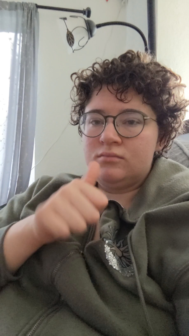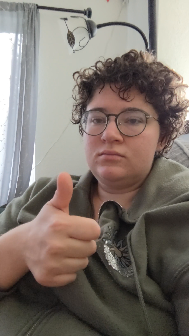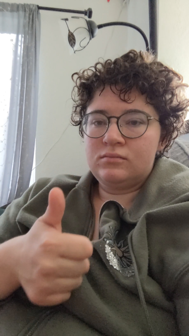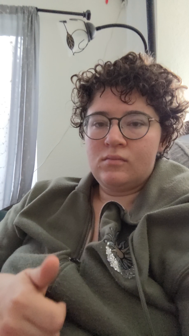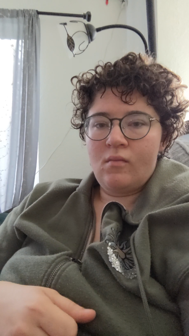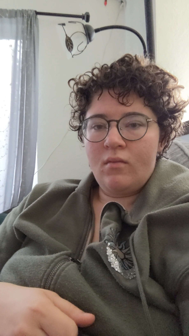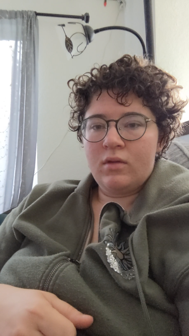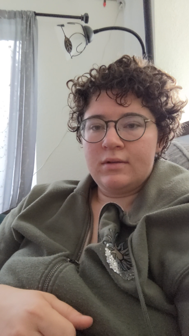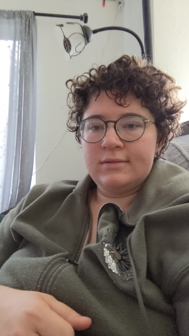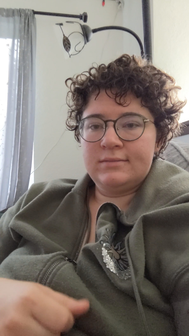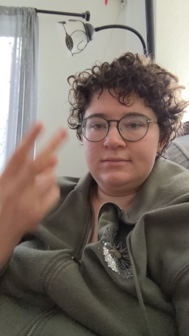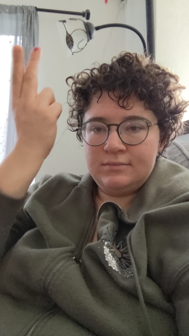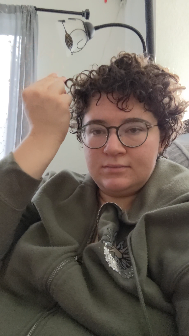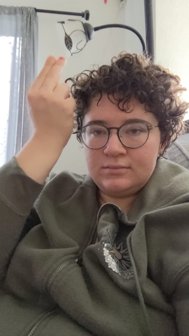bunny